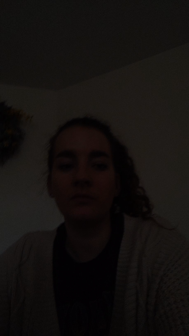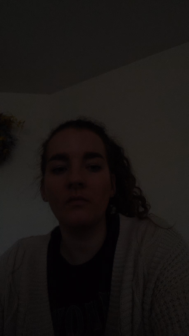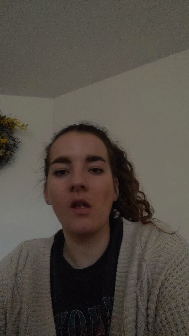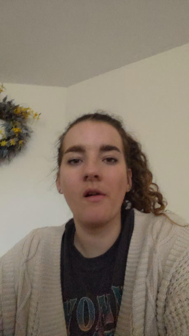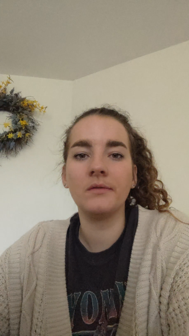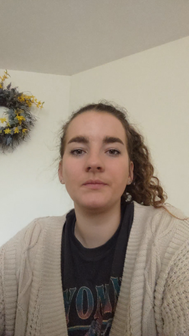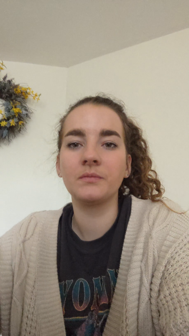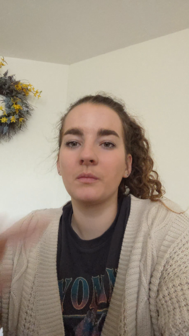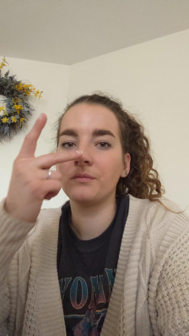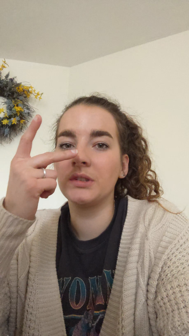penis